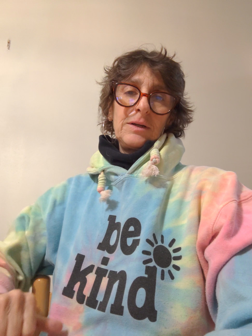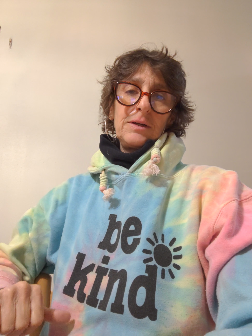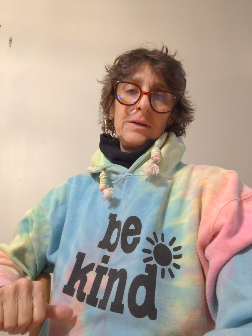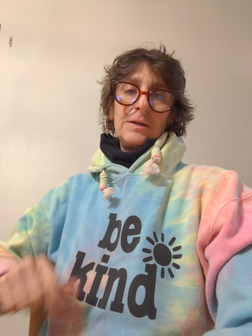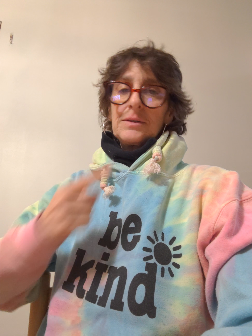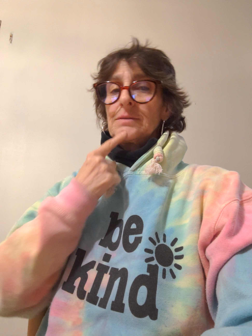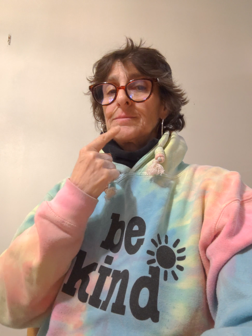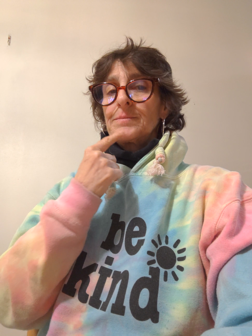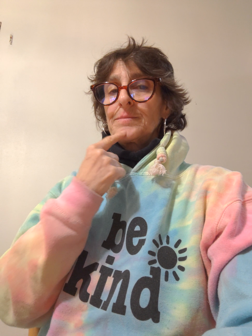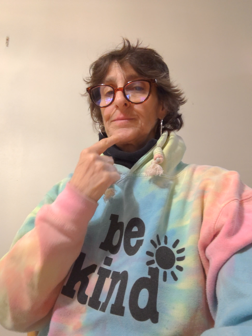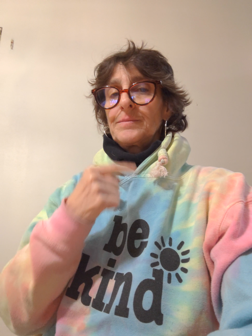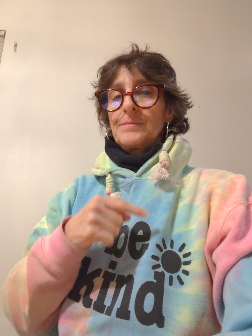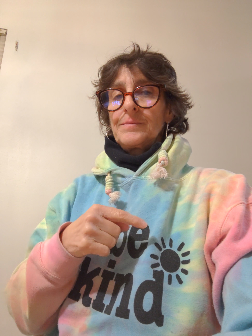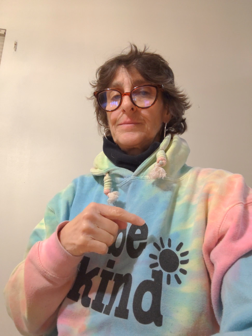say